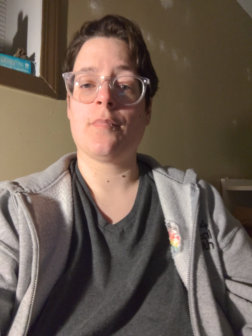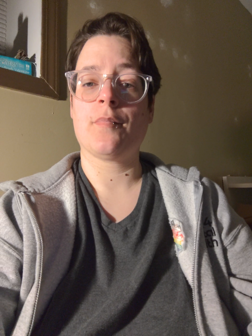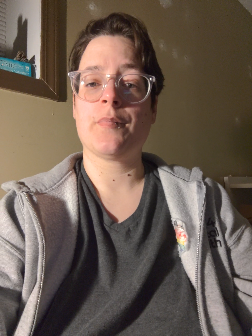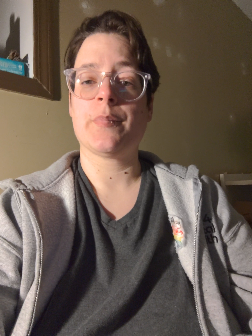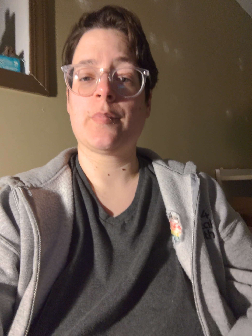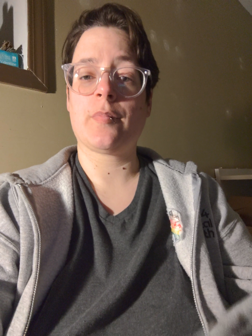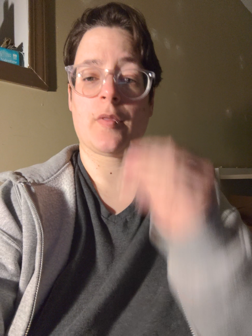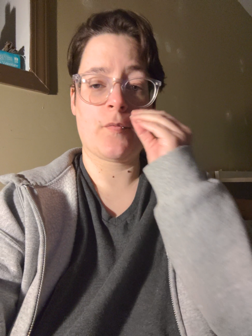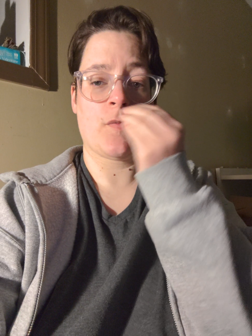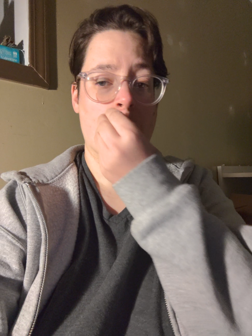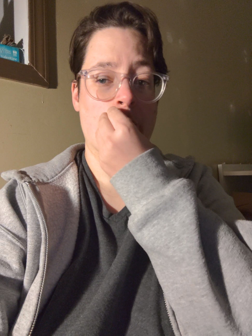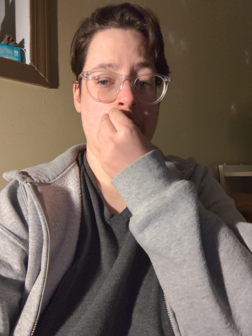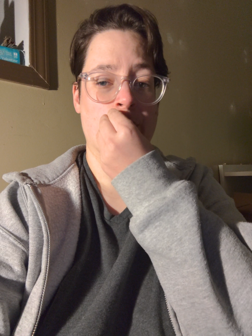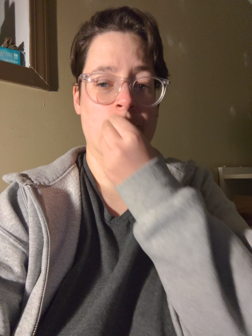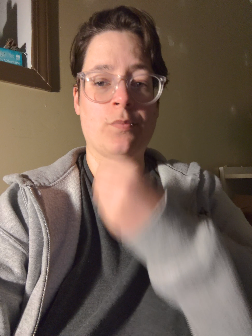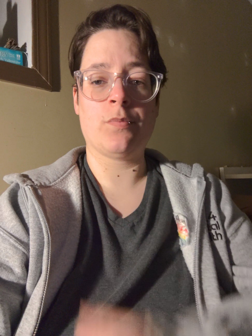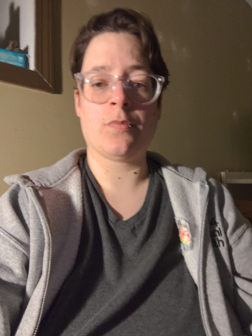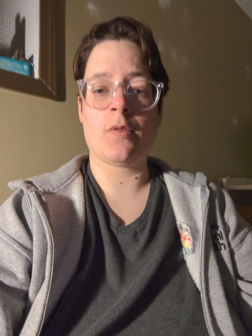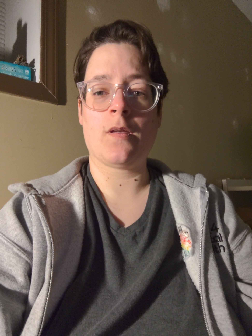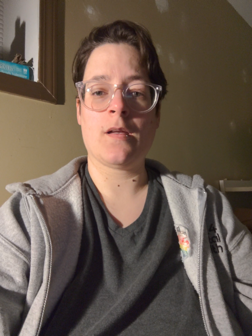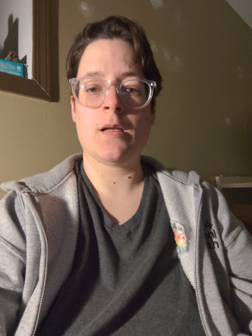flower